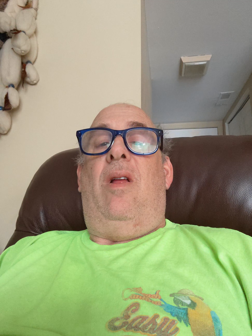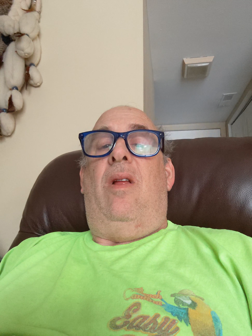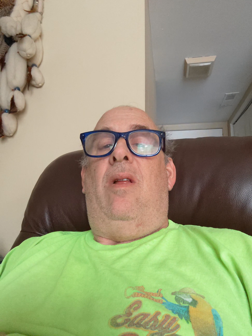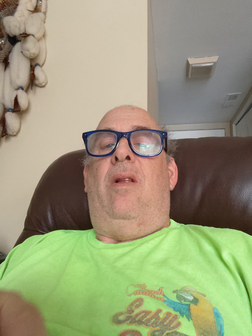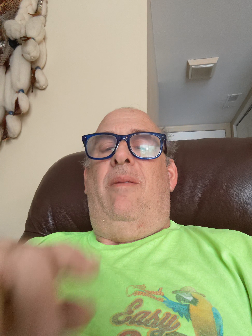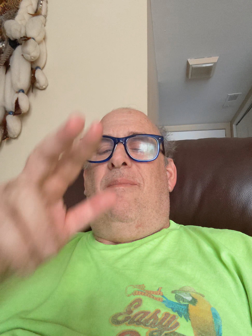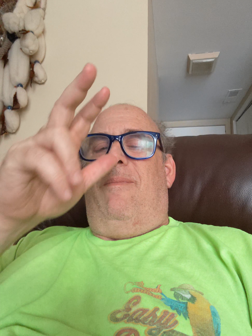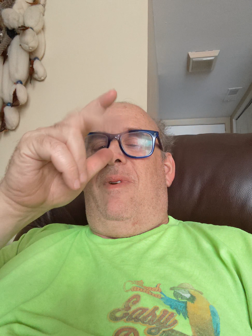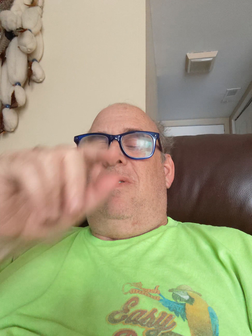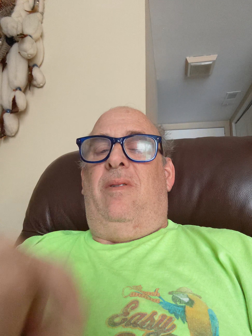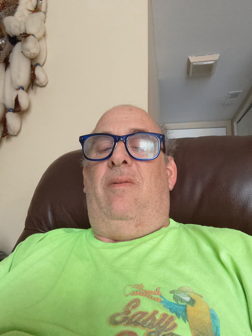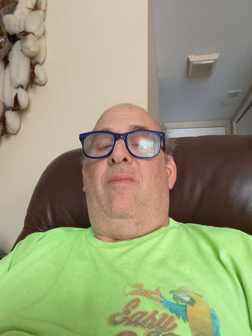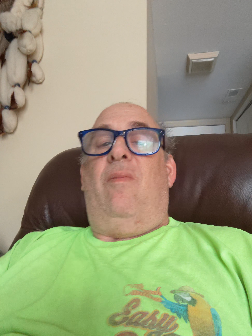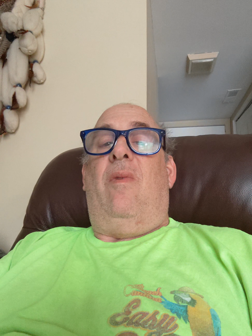bug